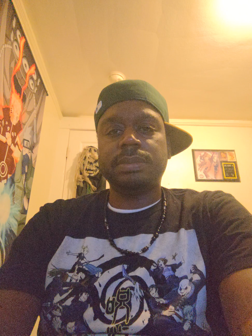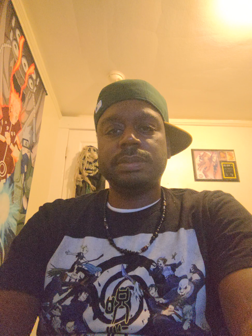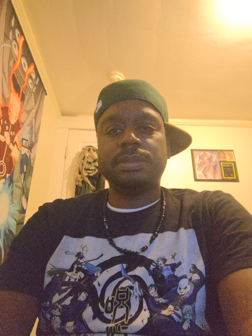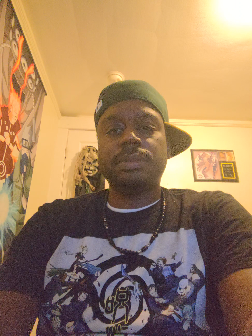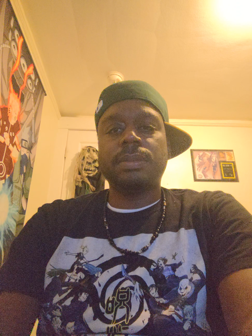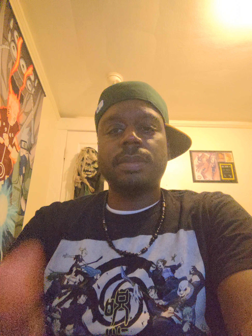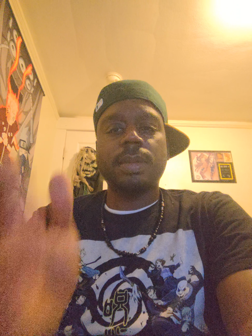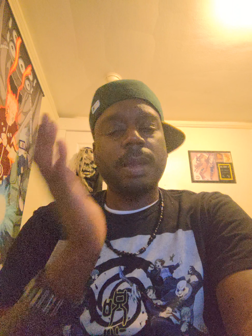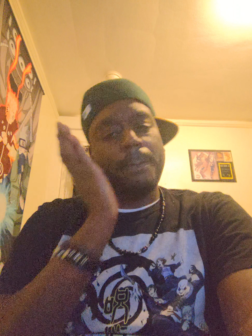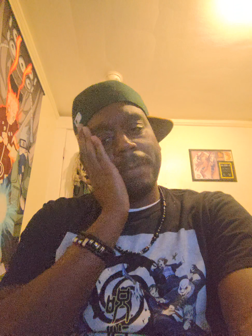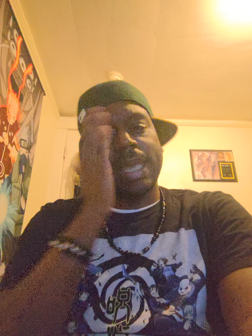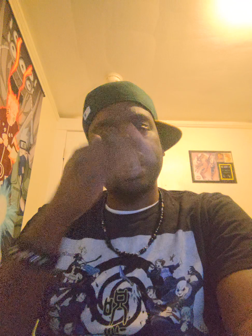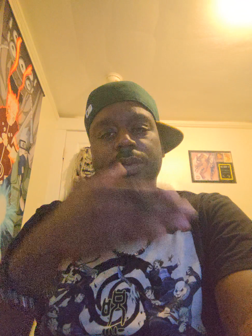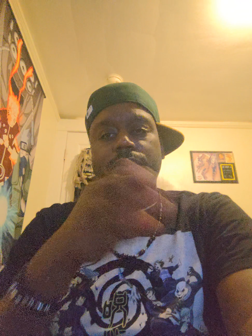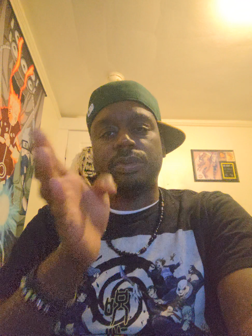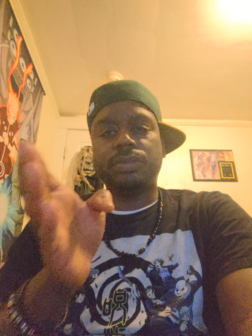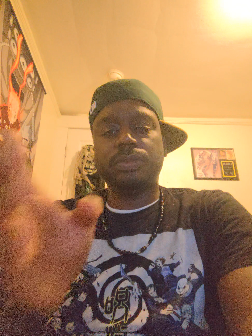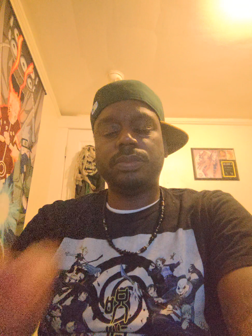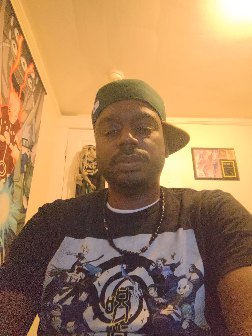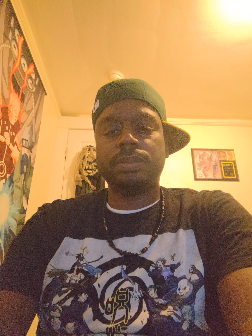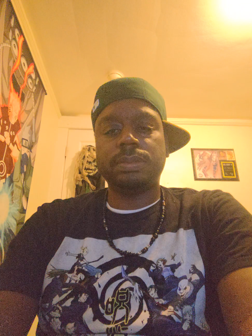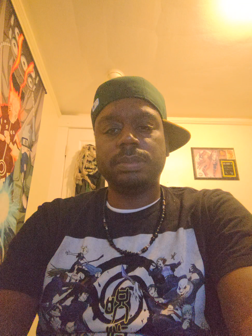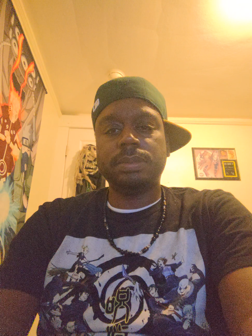bedroom